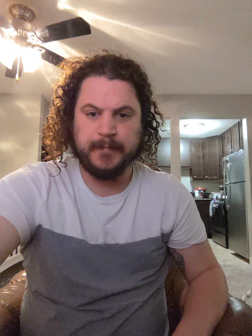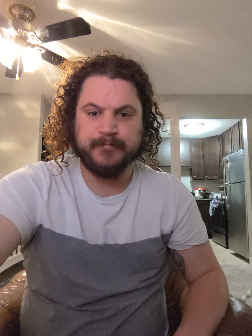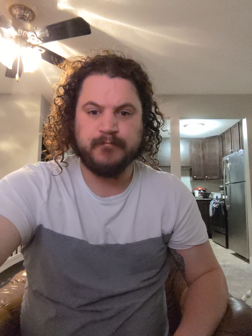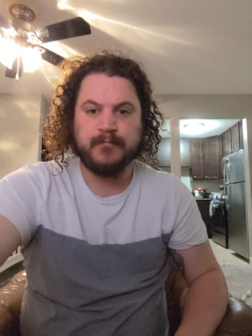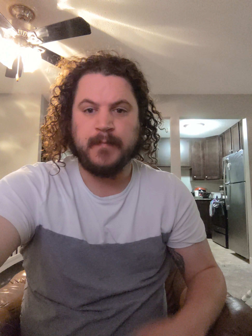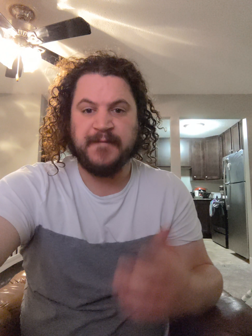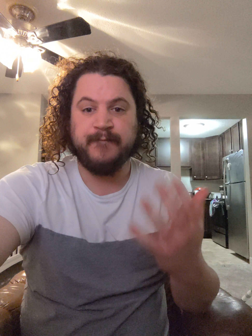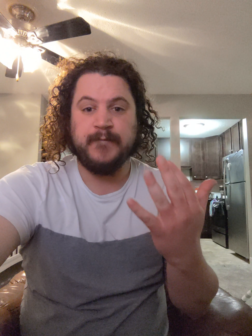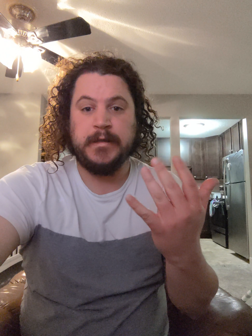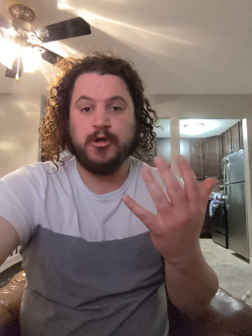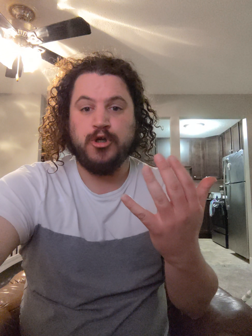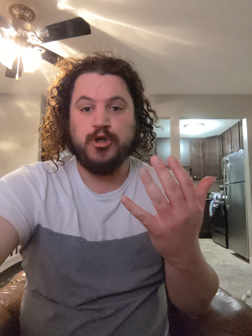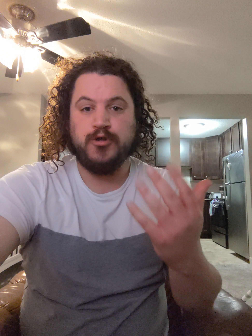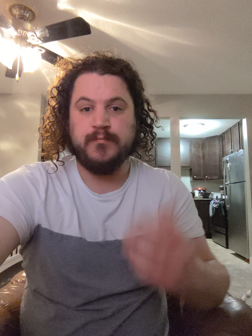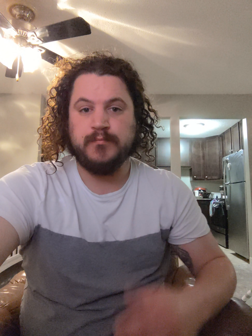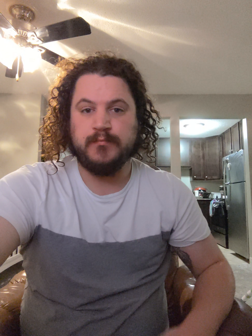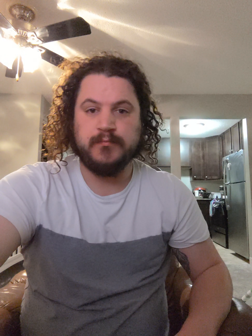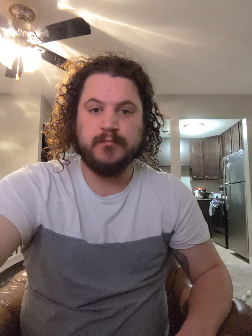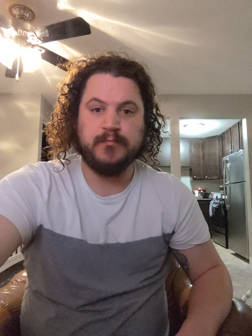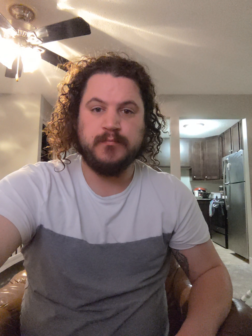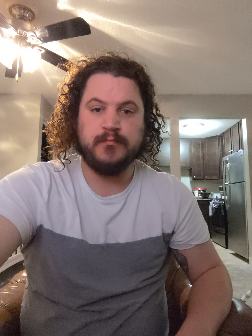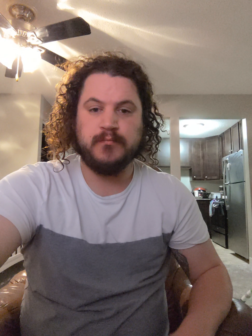finger